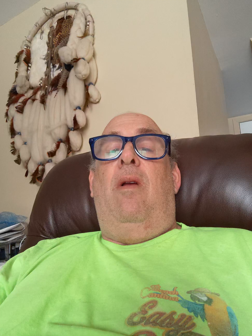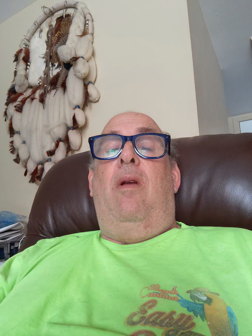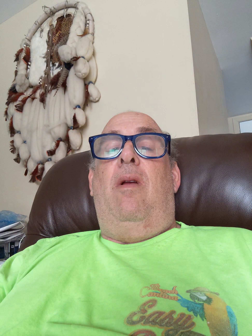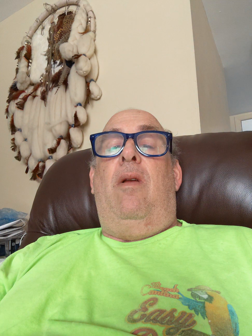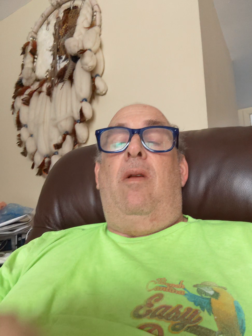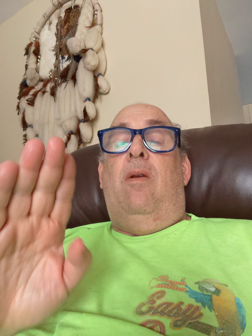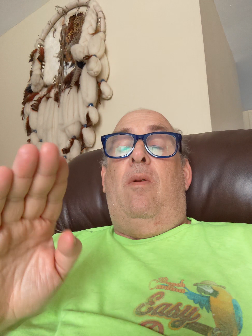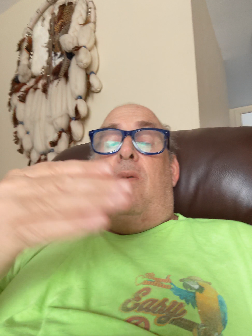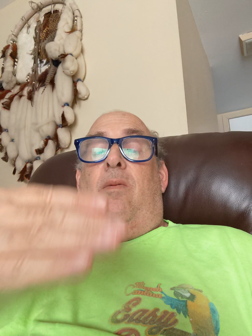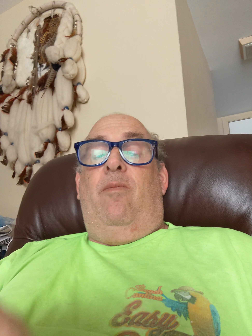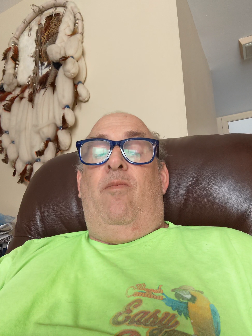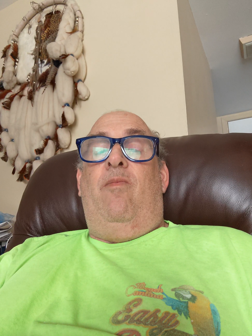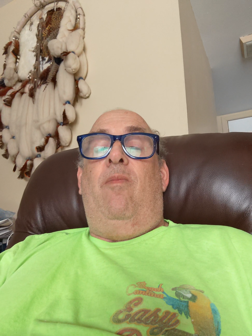room